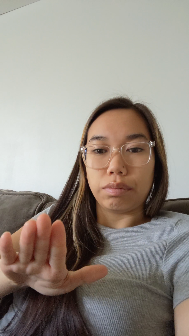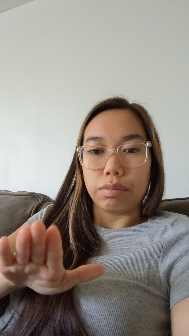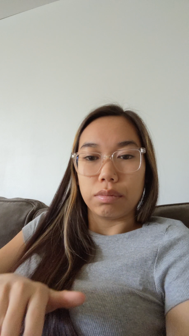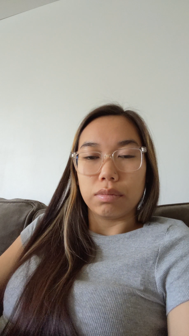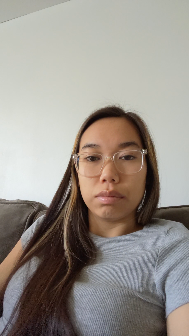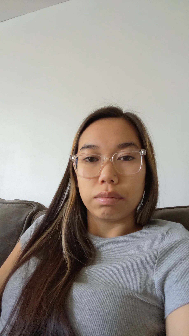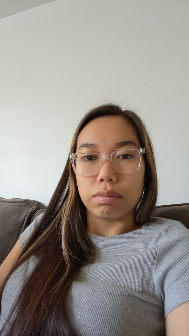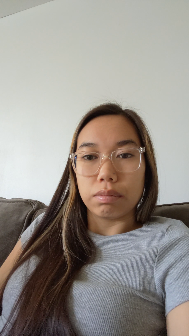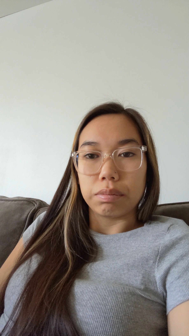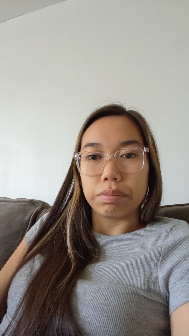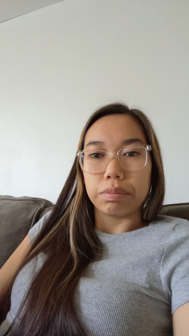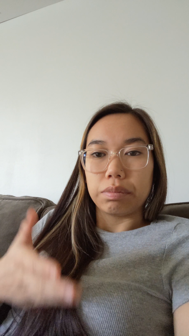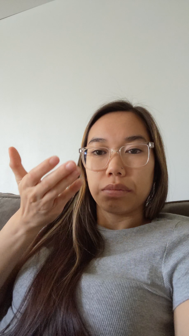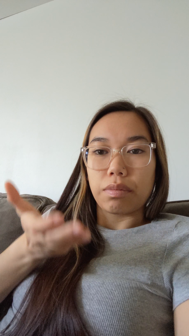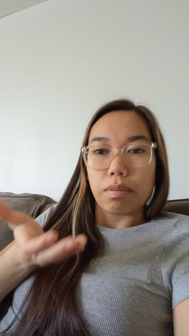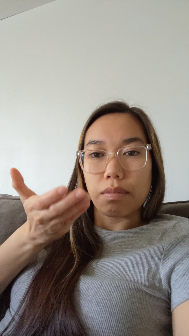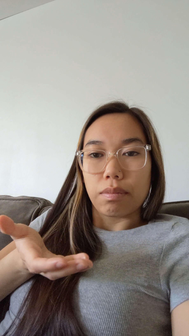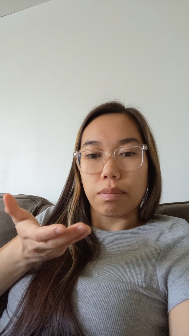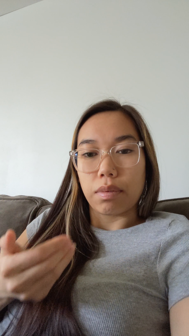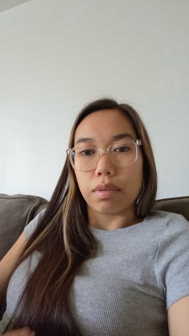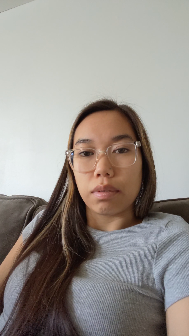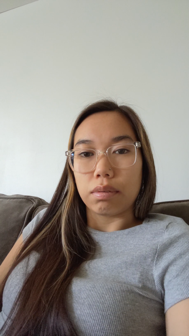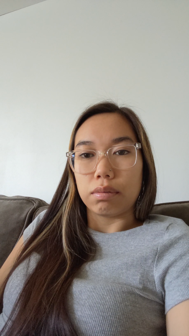heavy